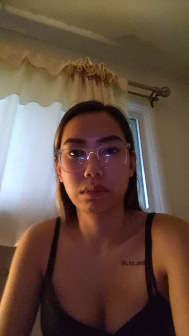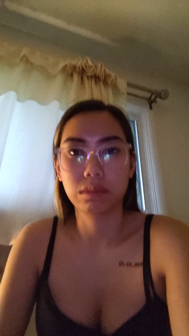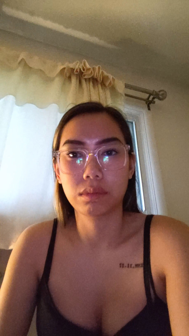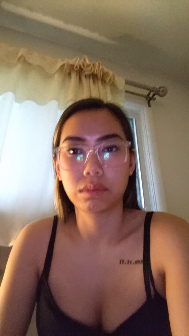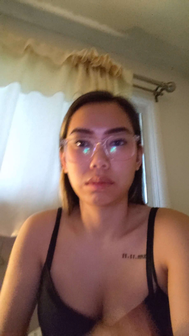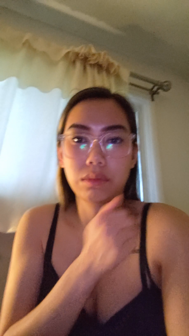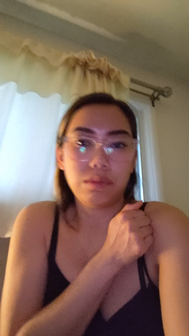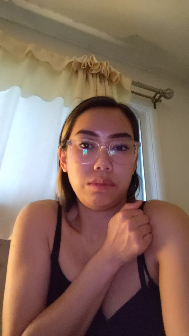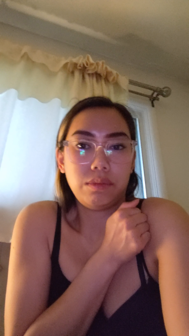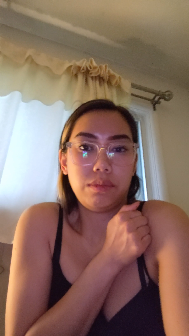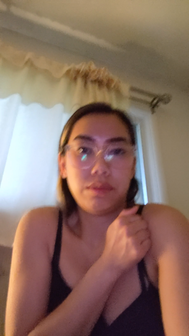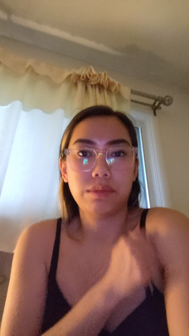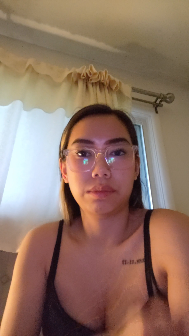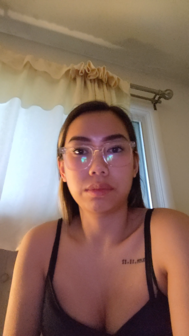hug